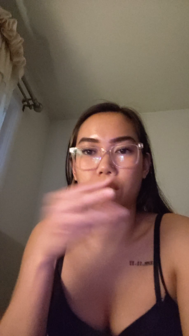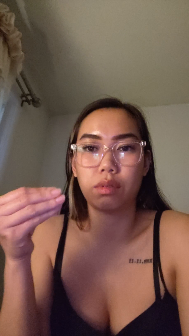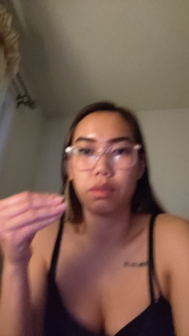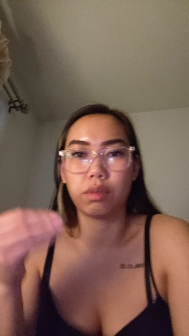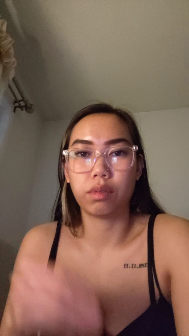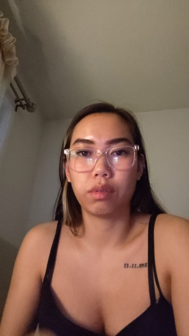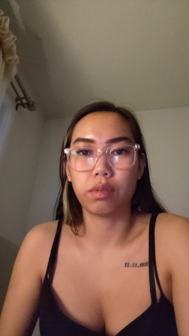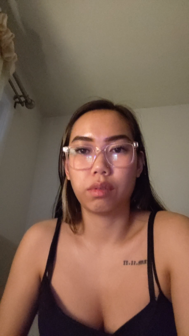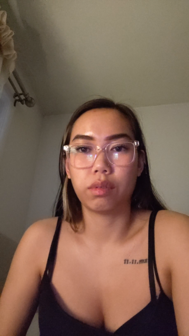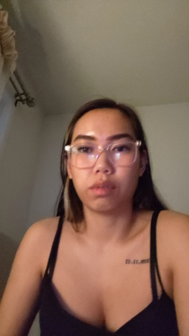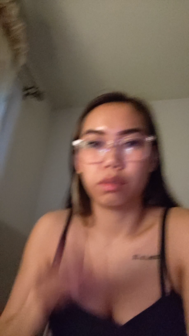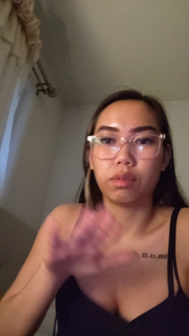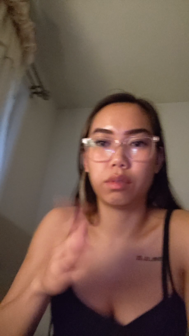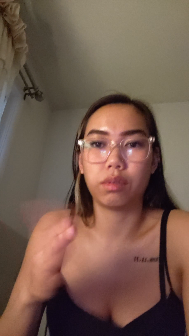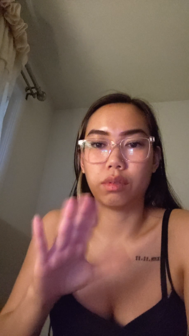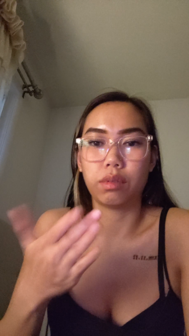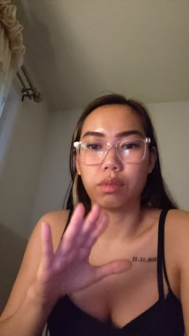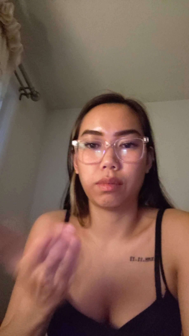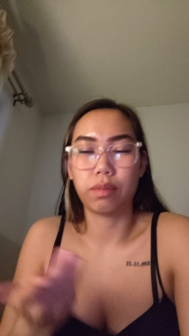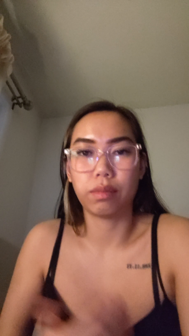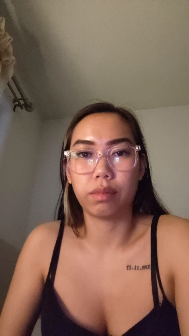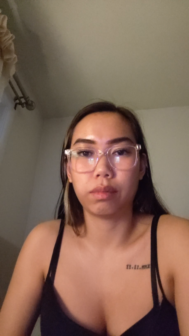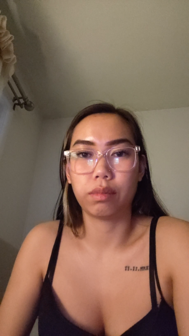cook